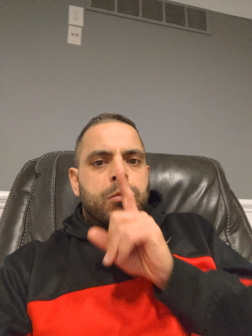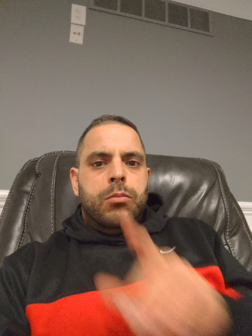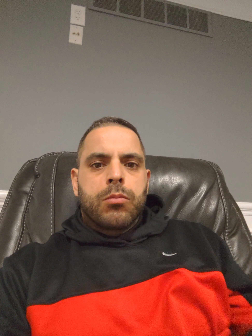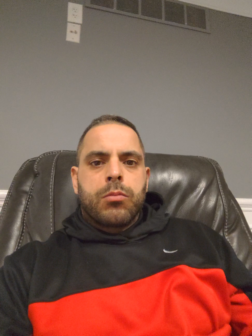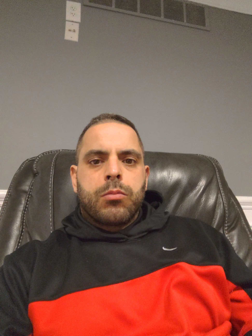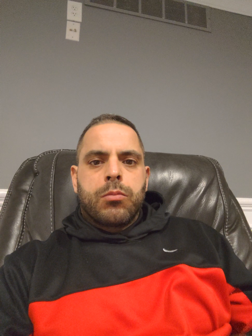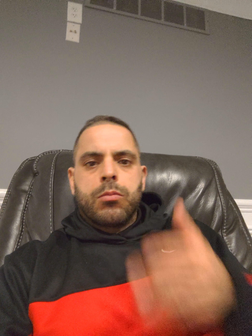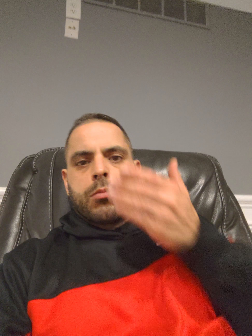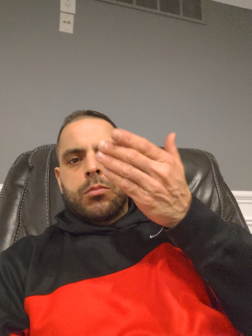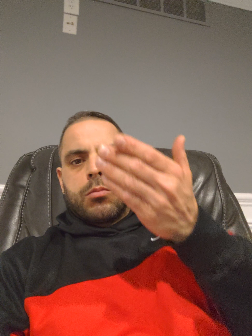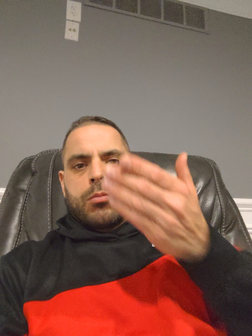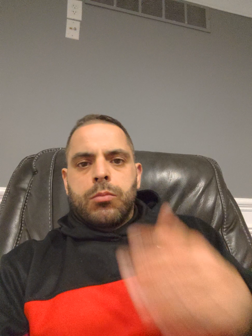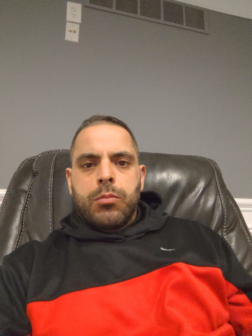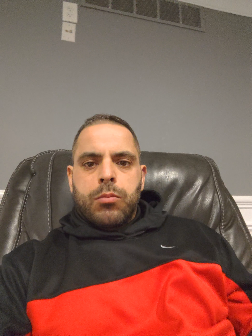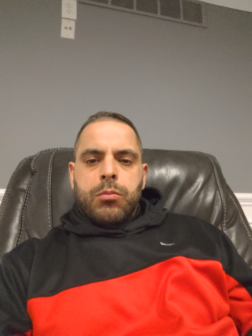there